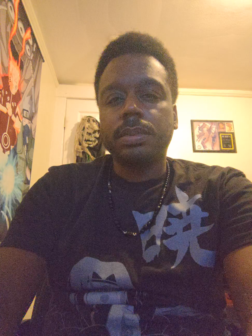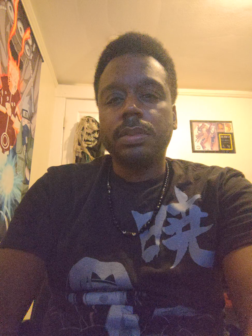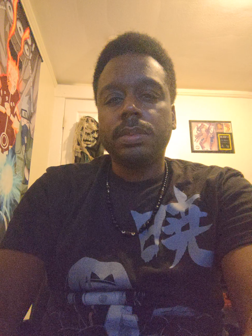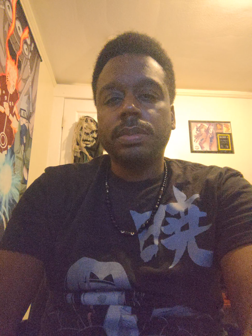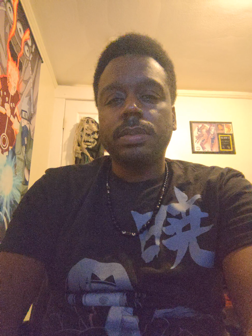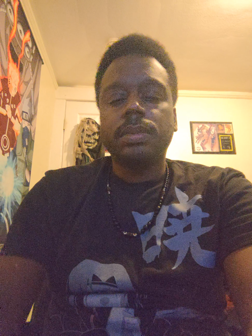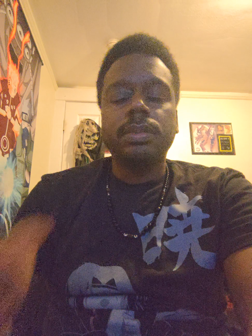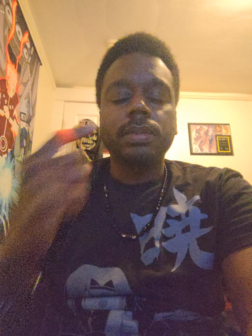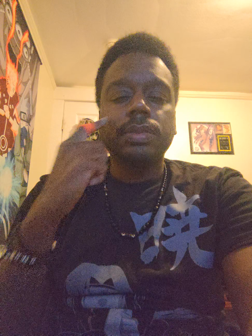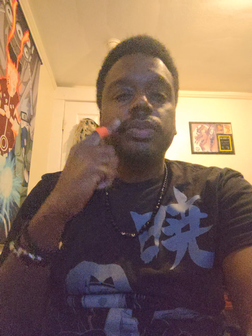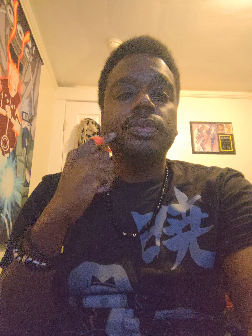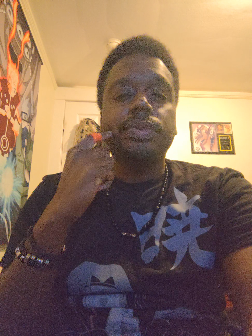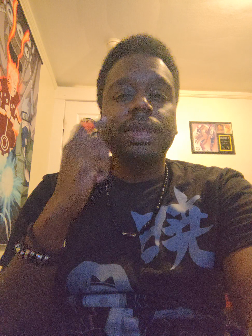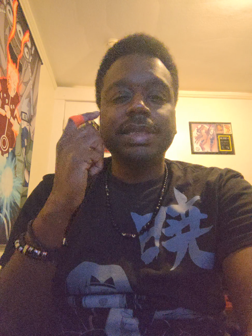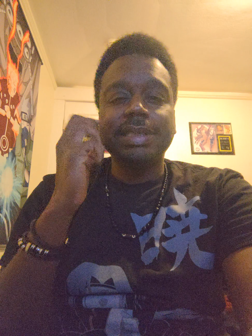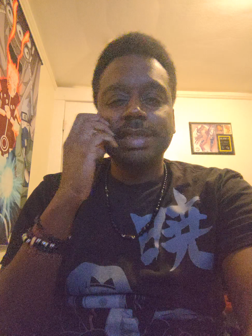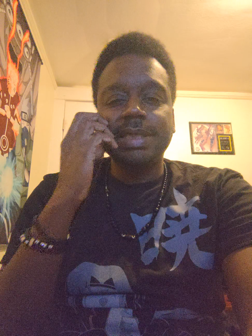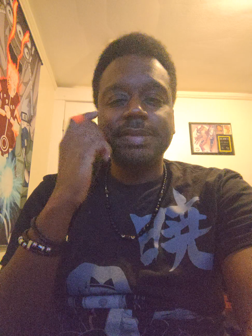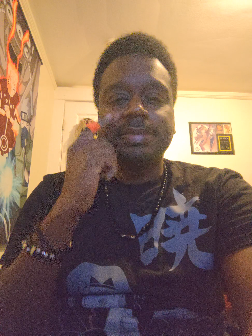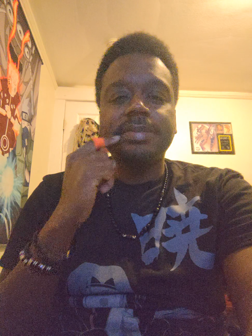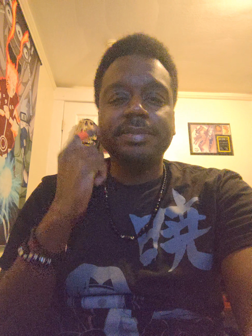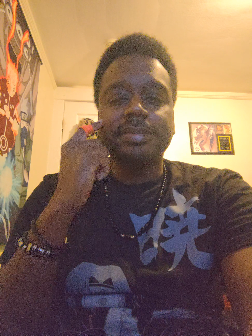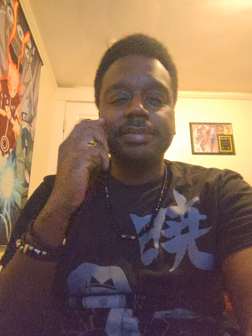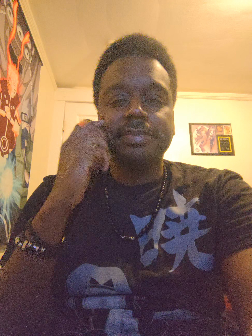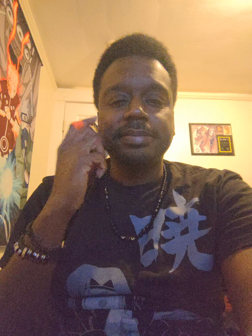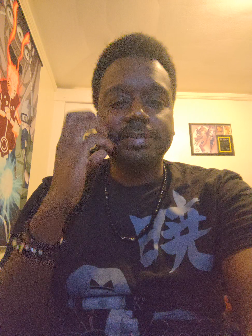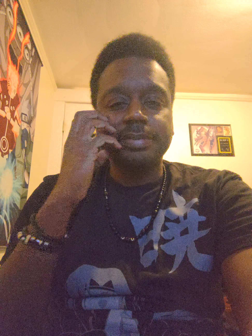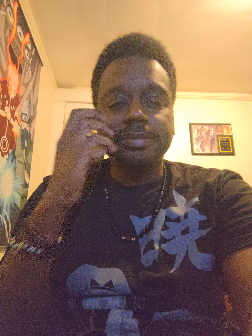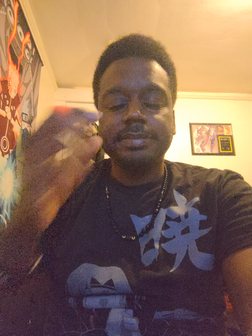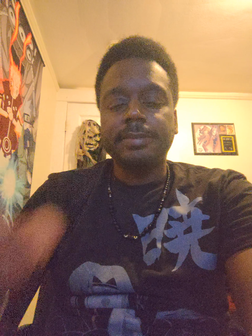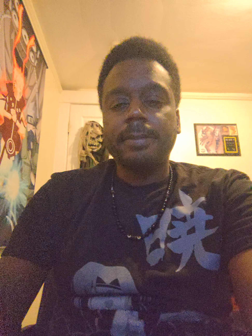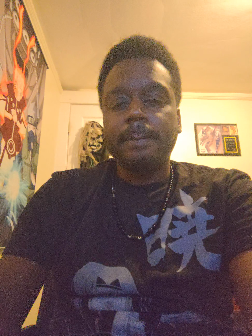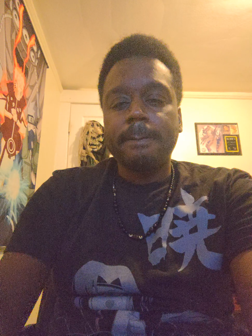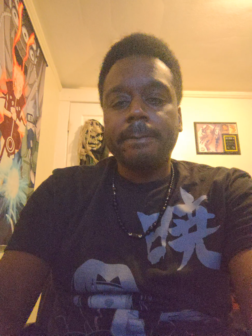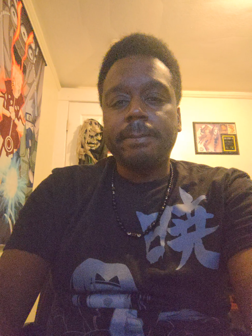cheek